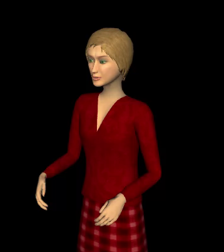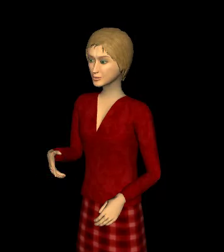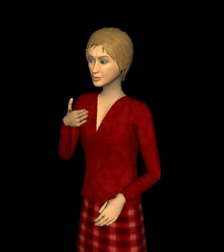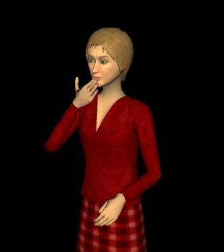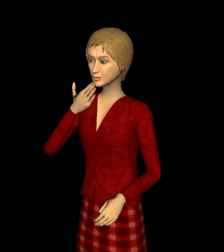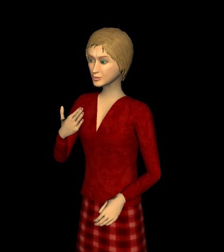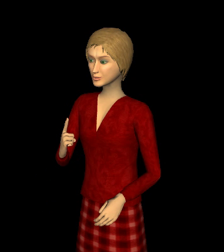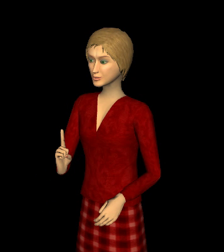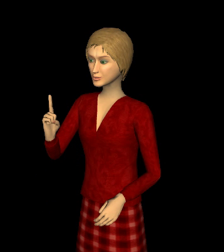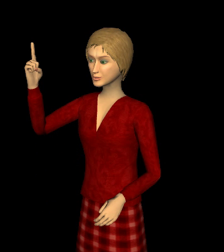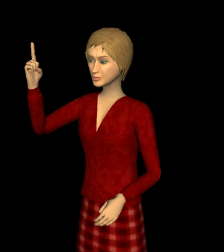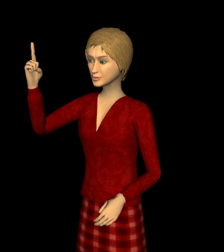الحمدلله